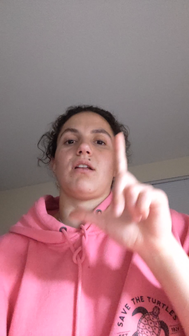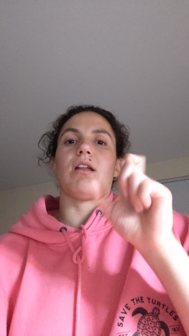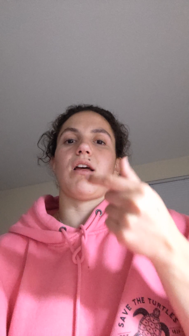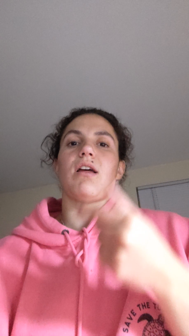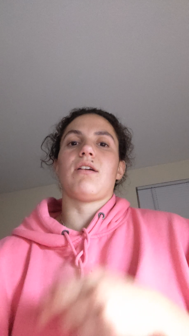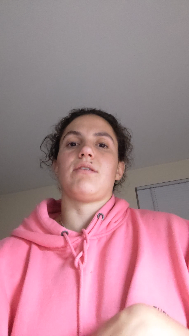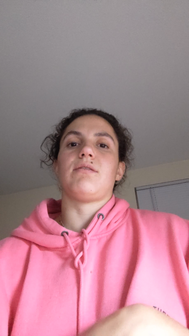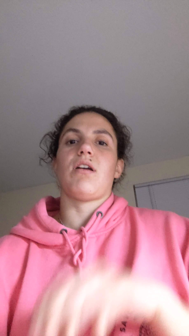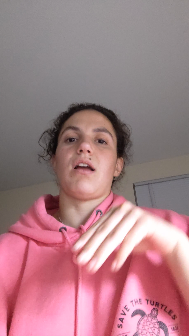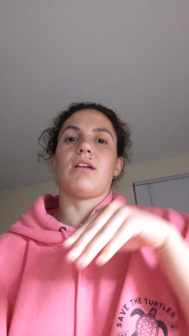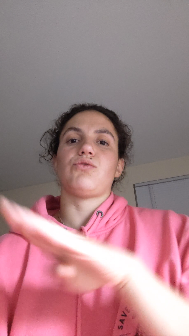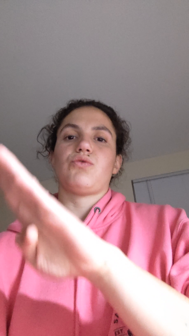enter